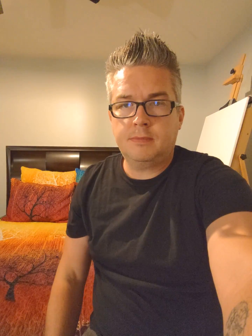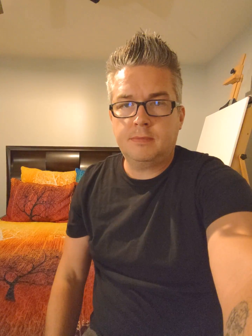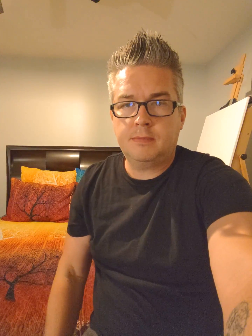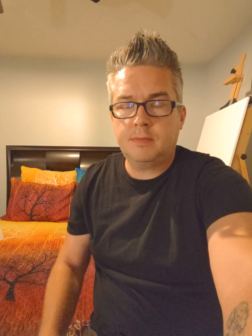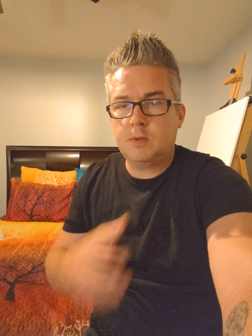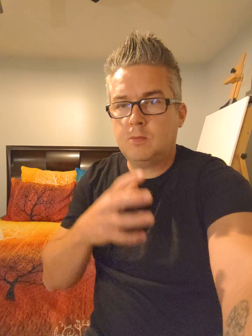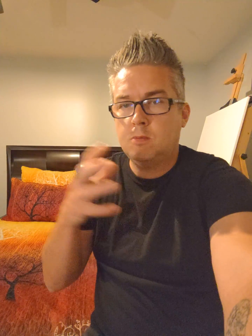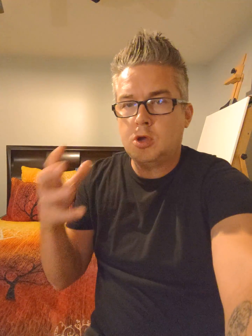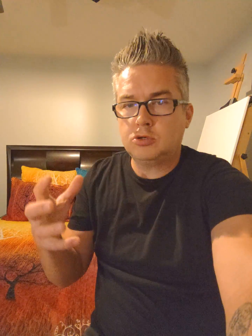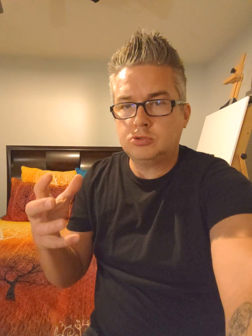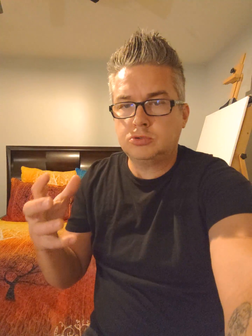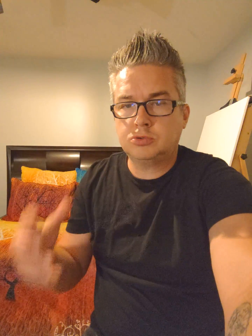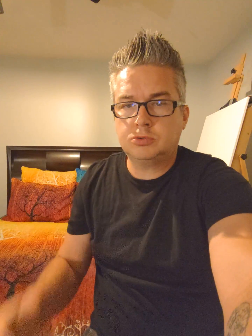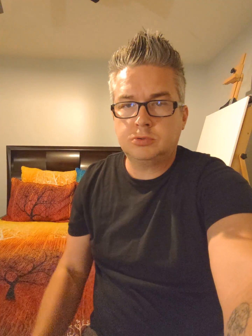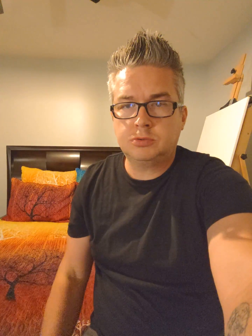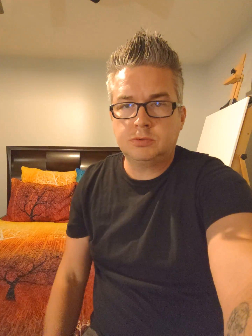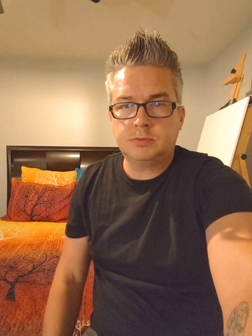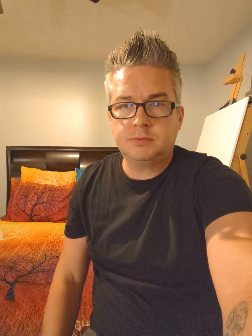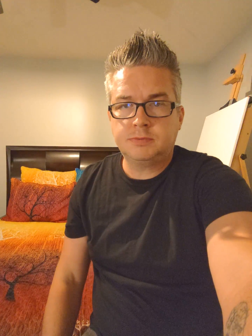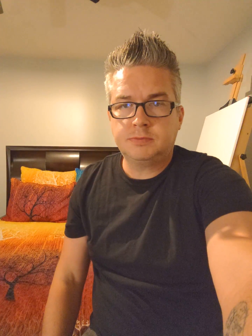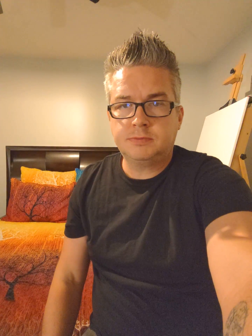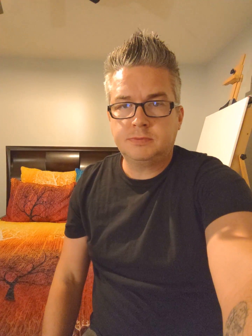much